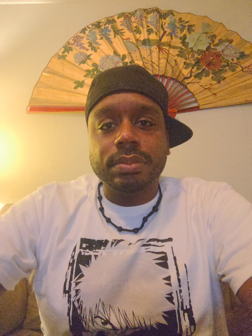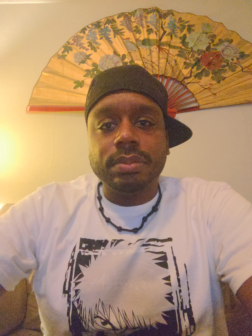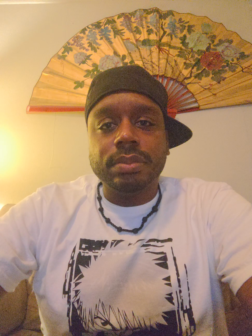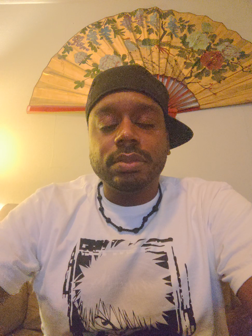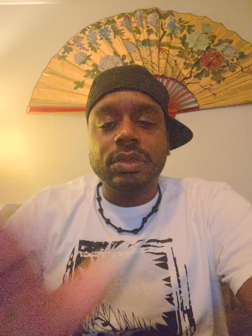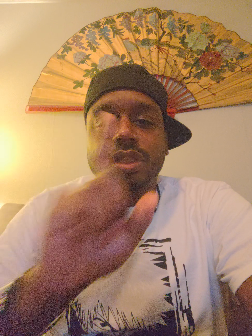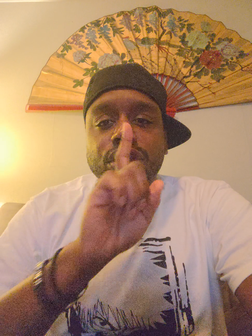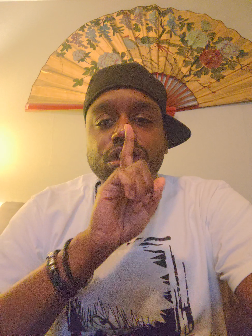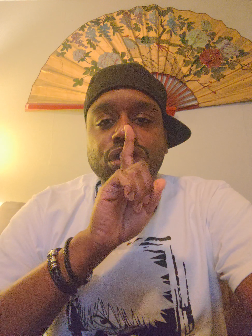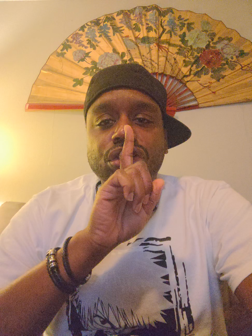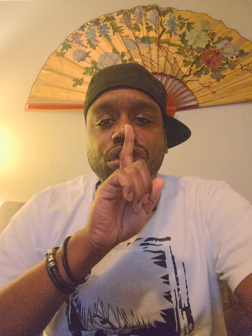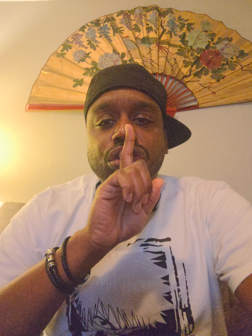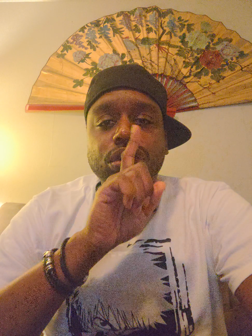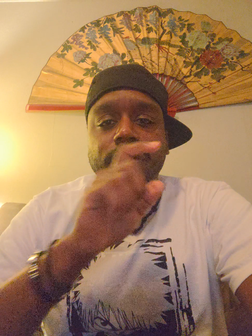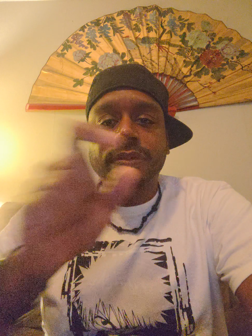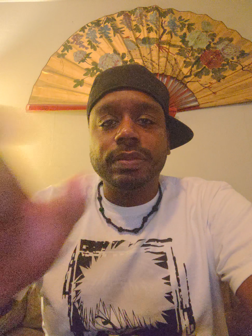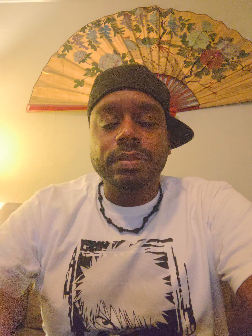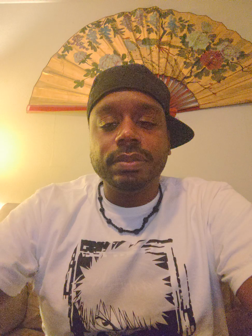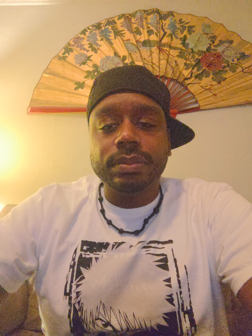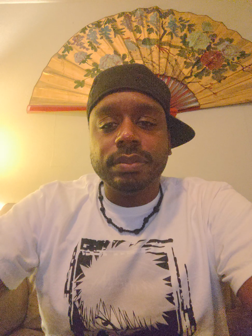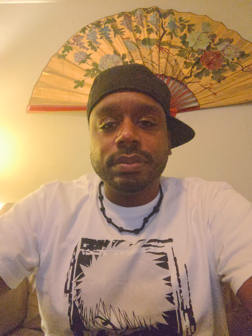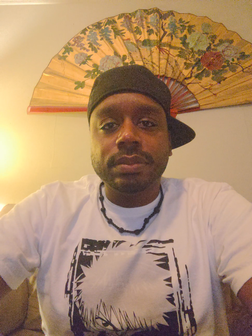shhh